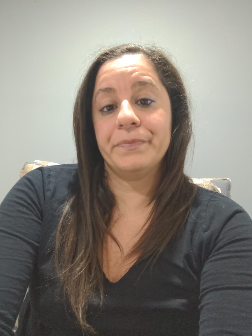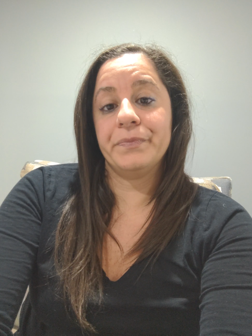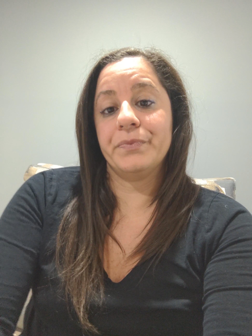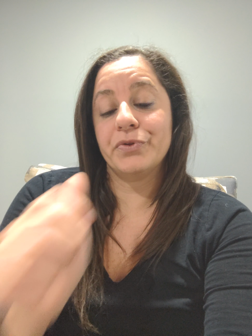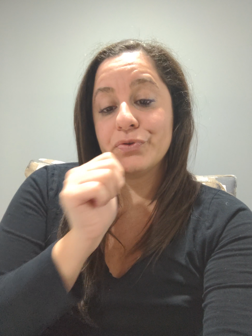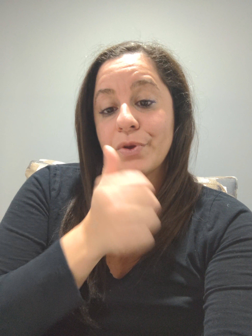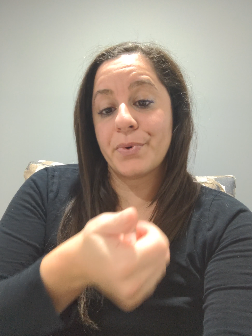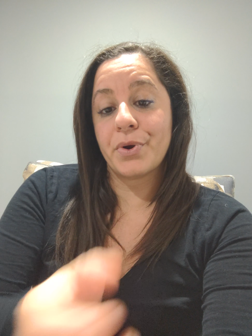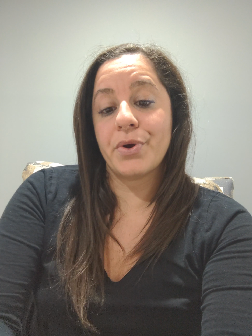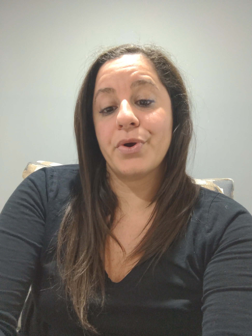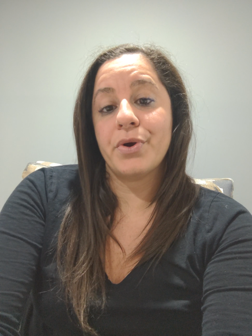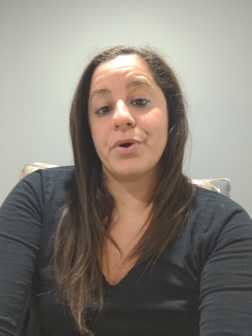tomorrow